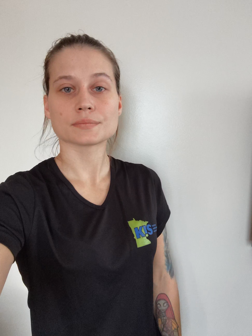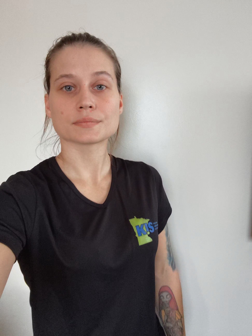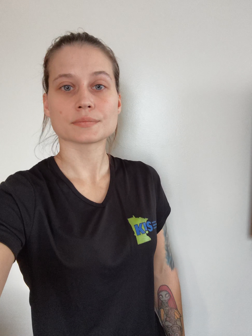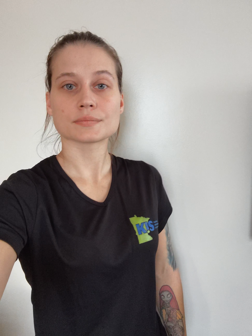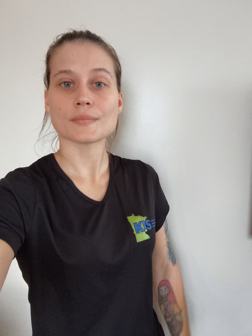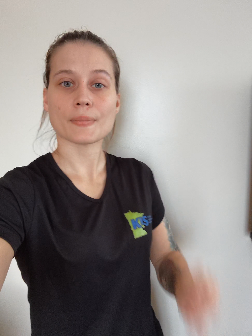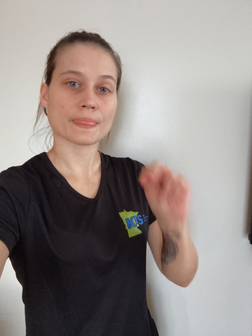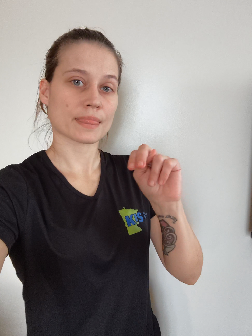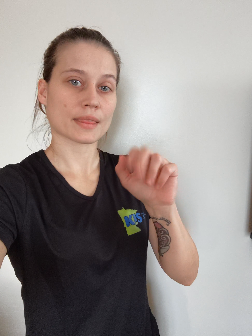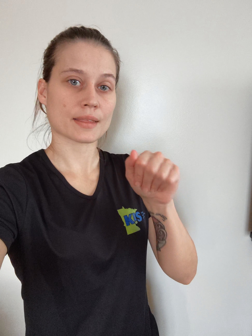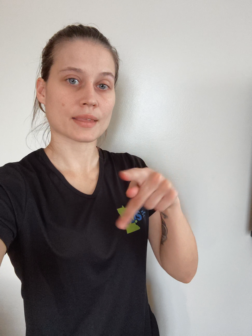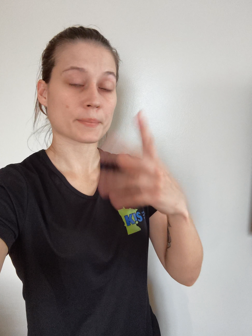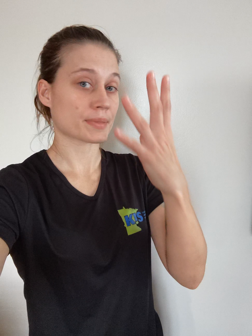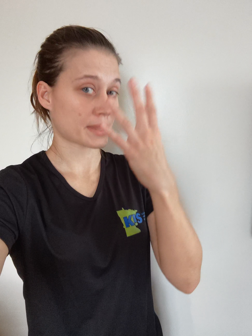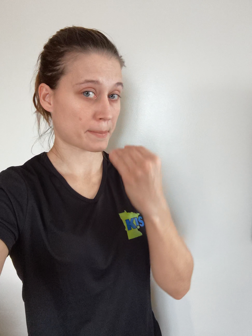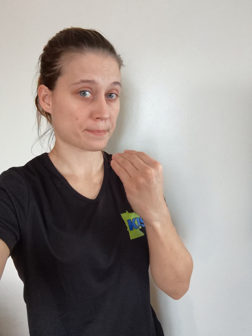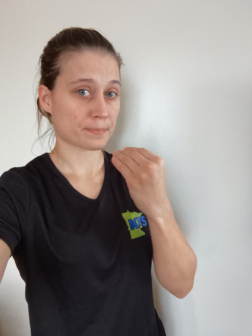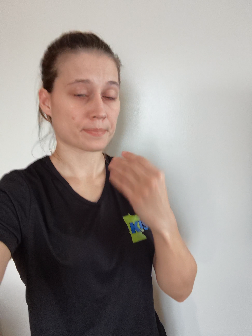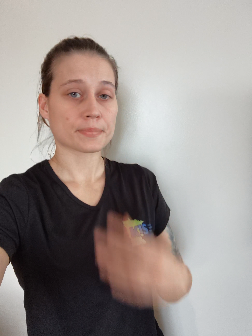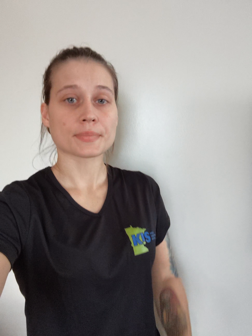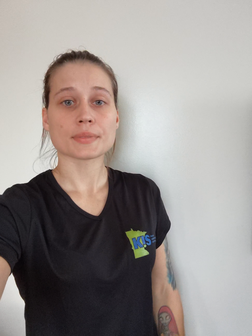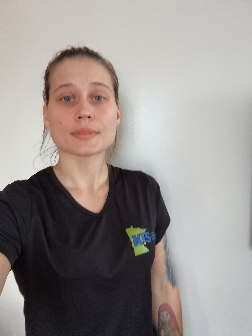nap